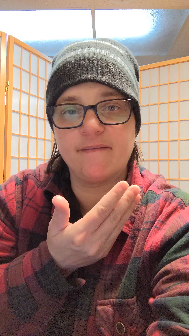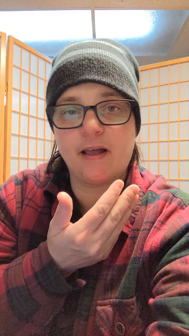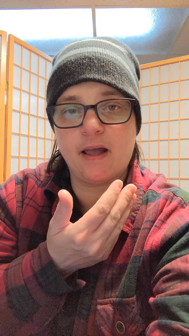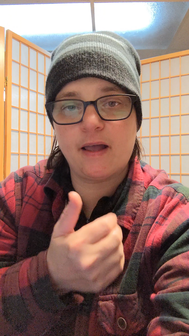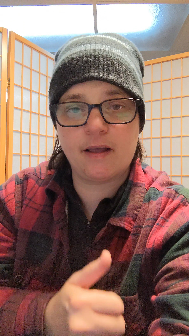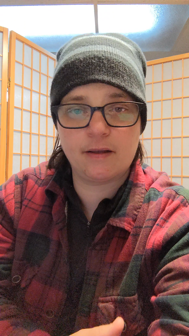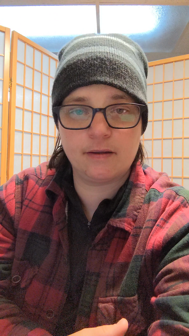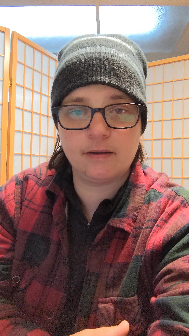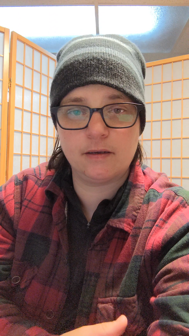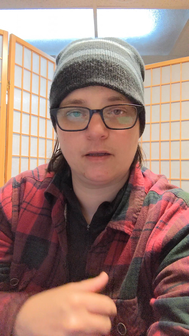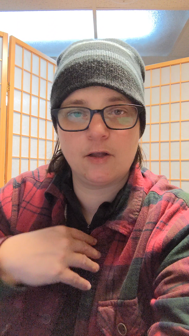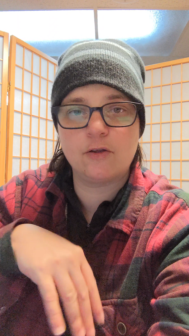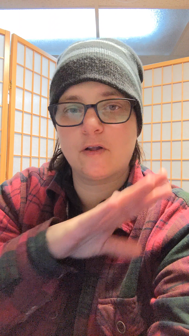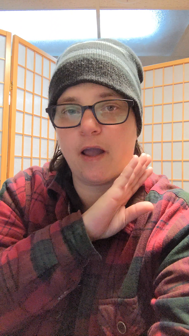scarf